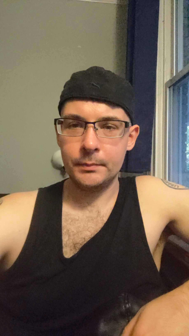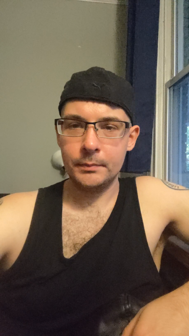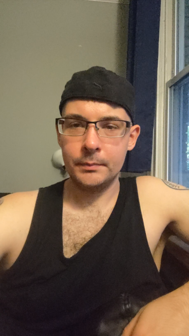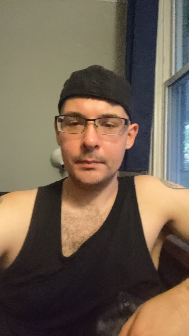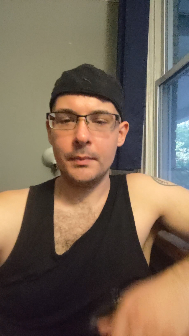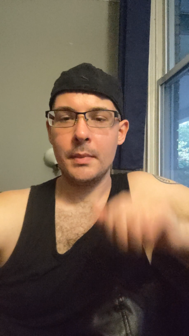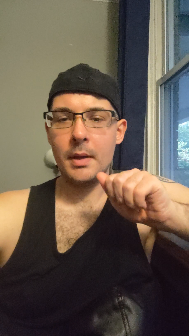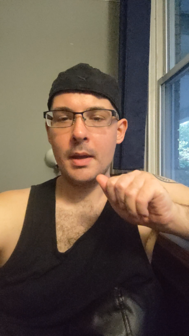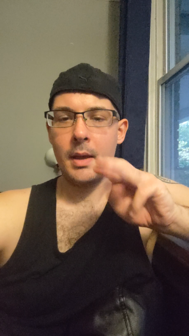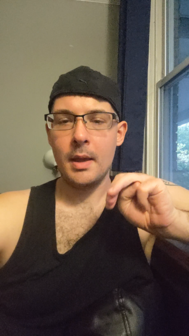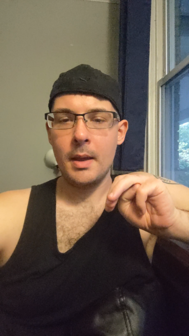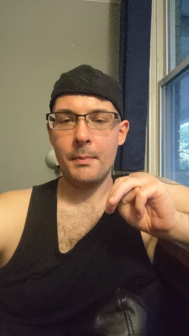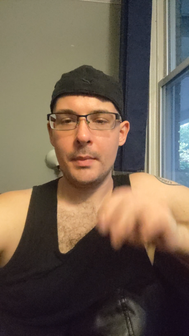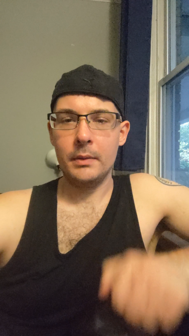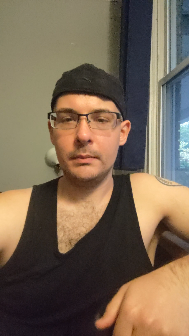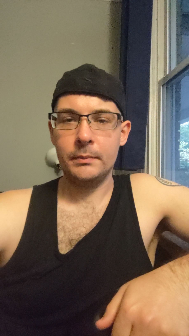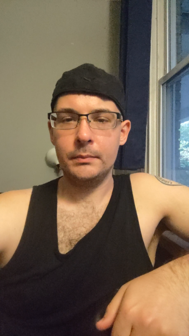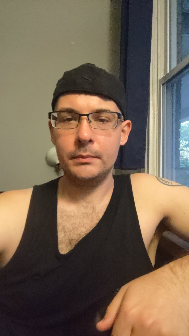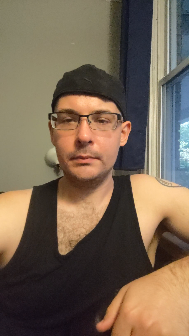am